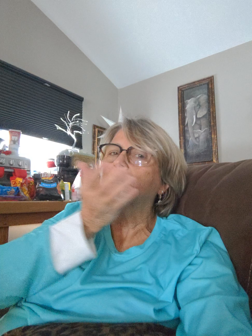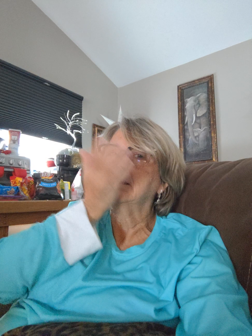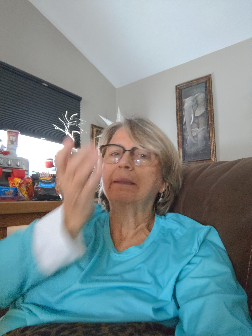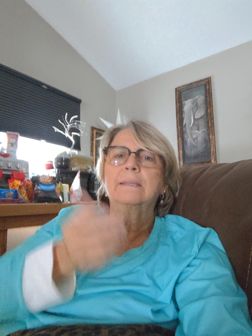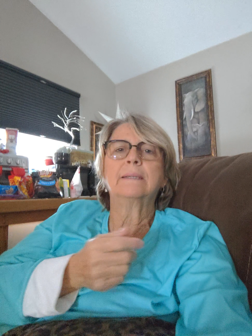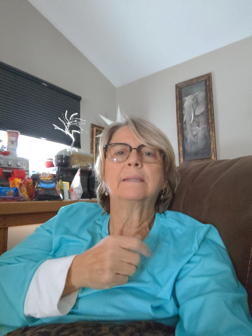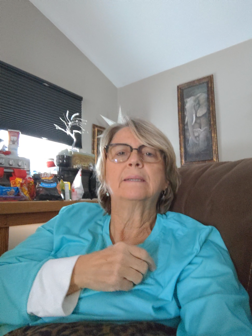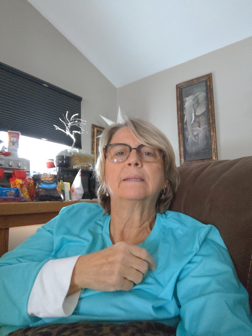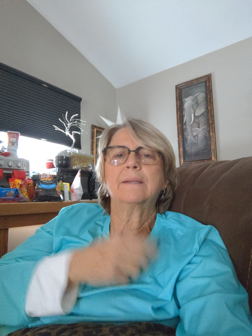grass